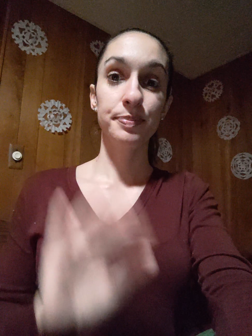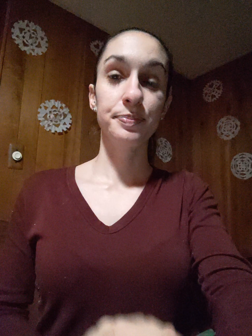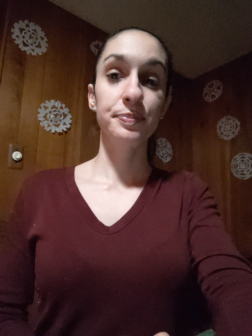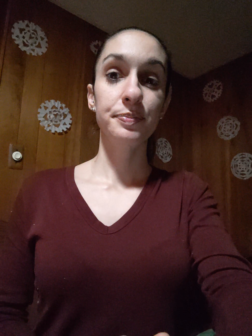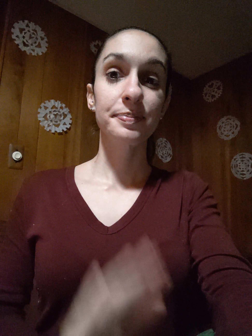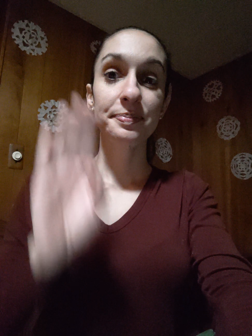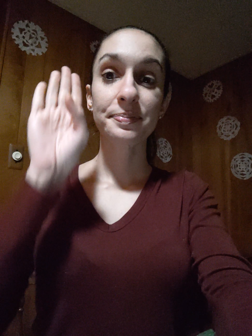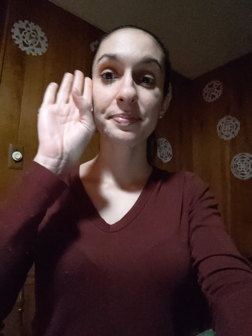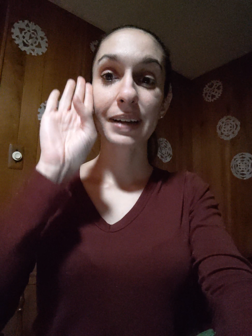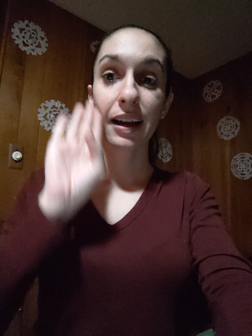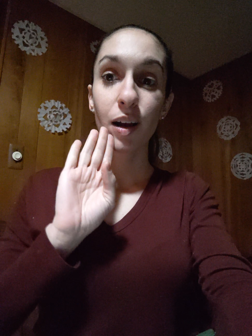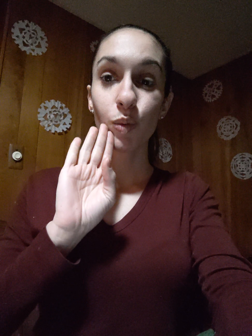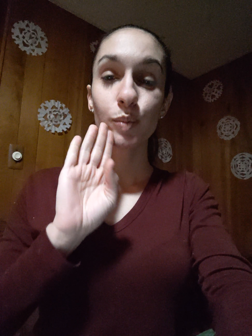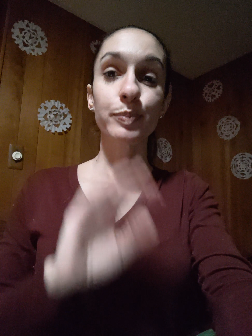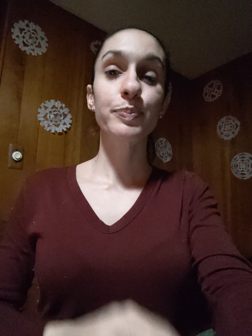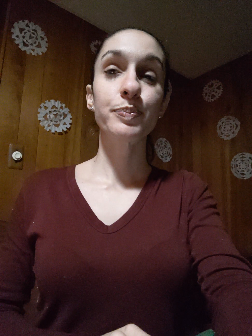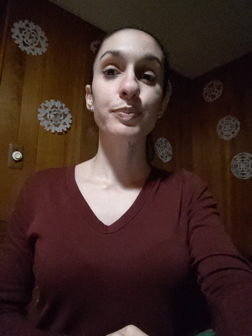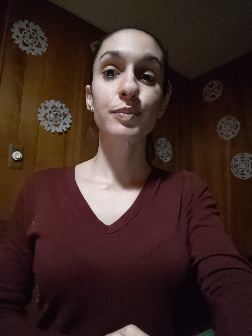brown